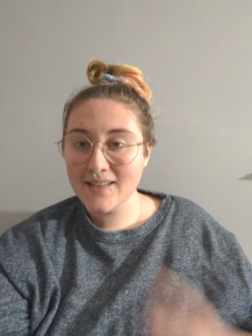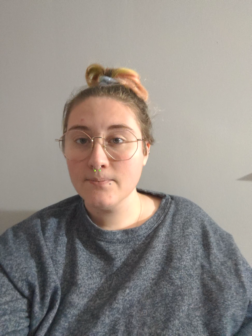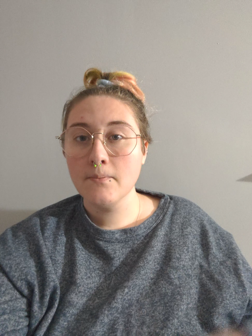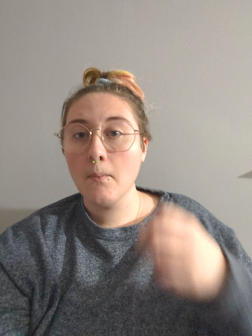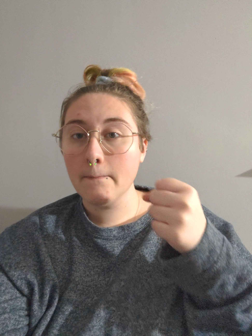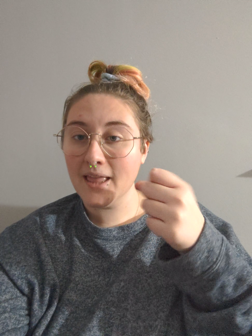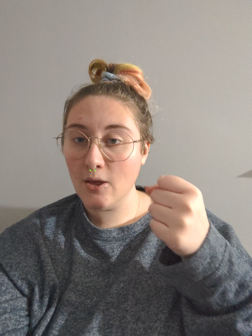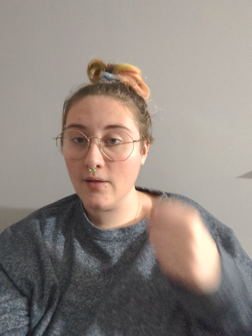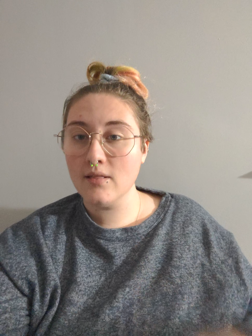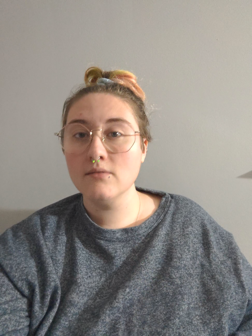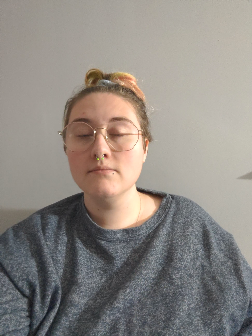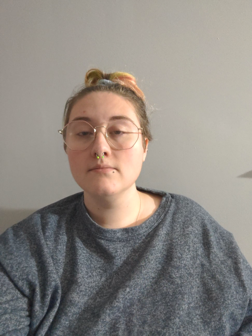milk